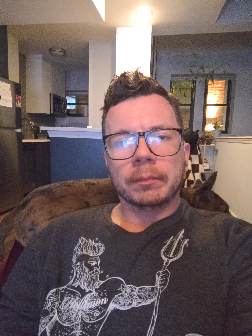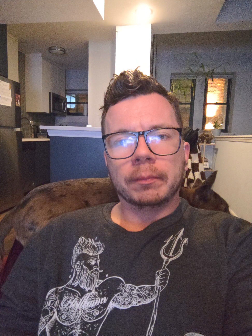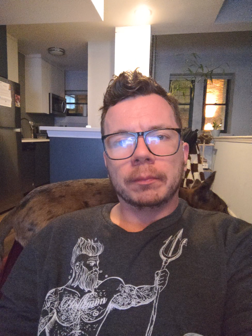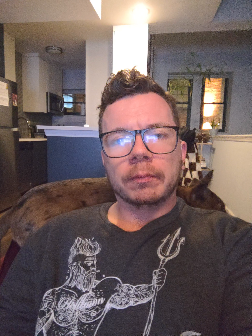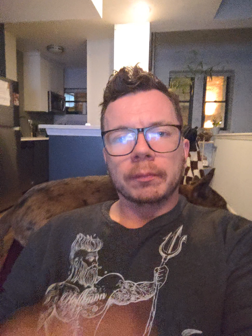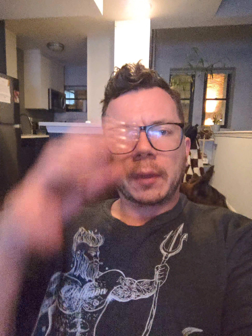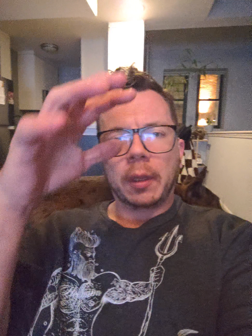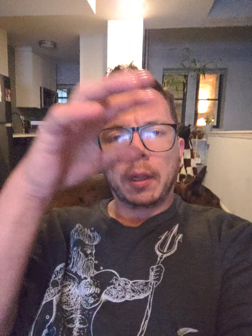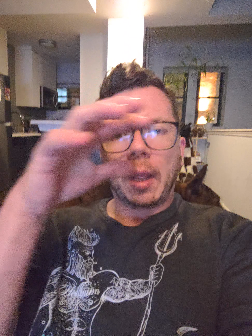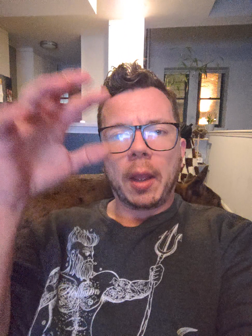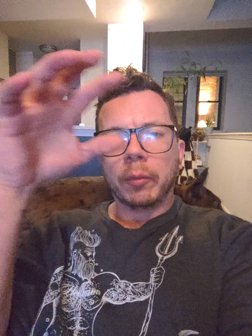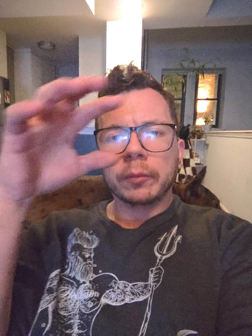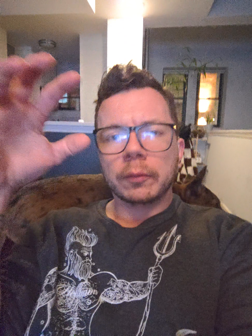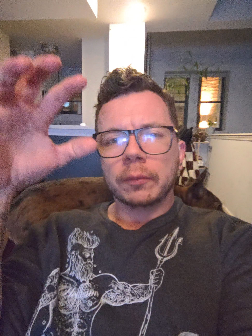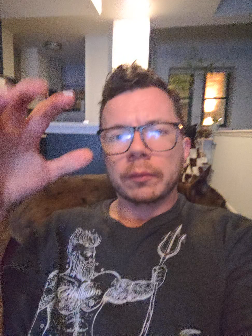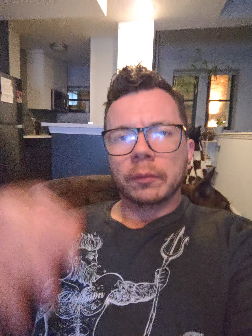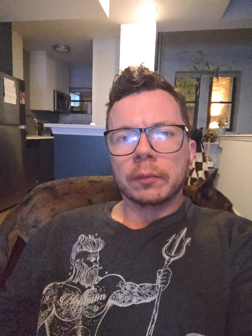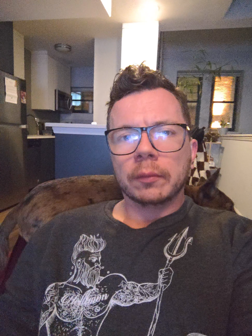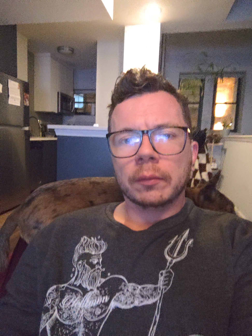cloud